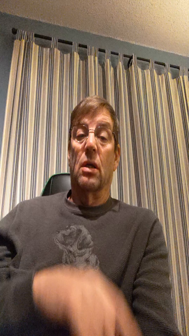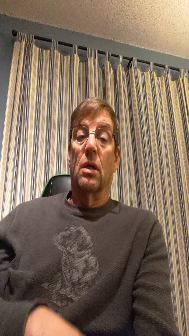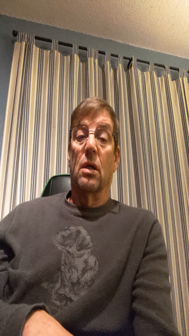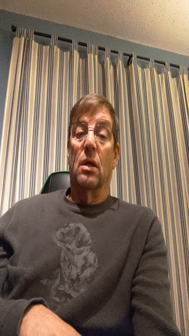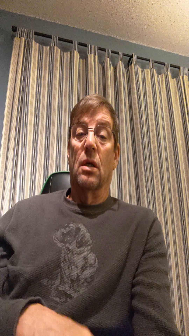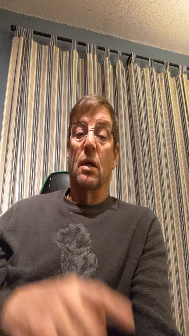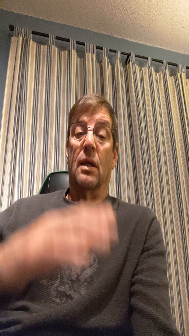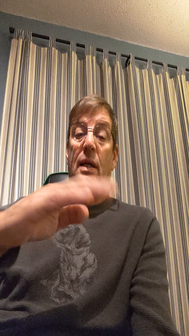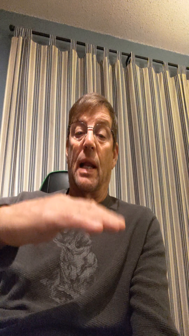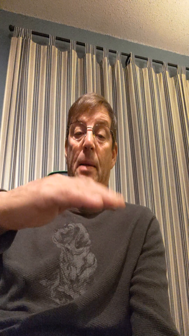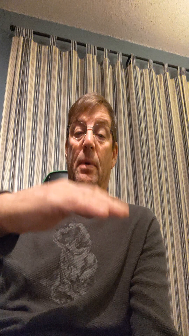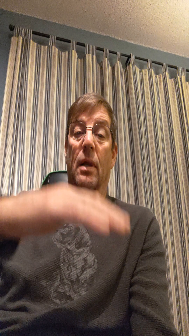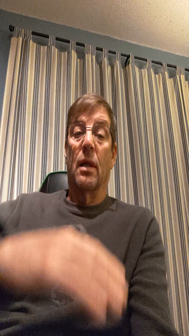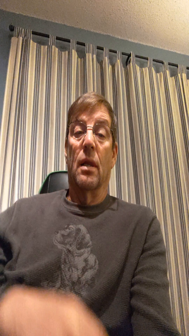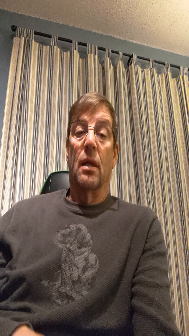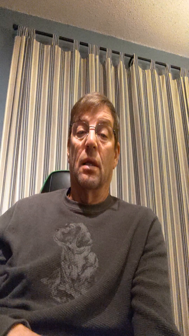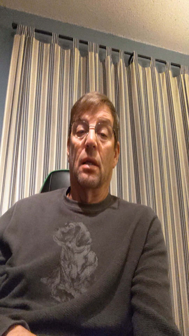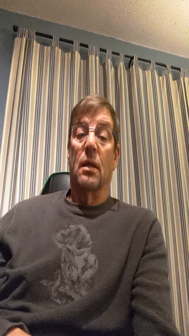table